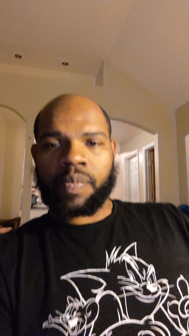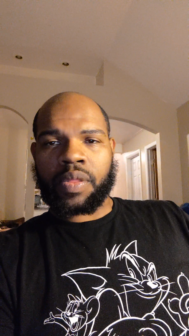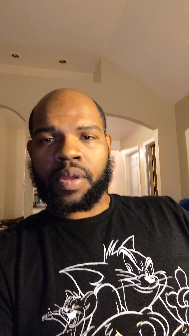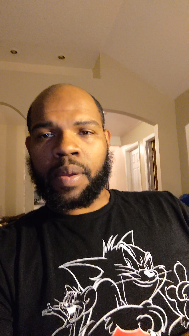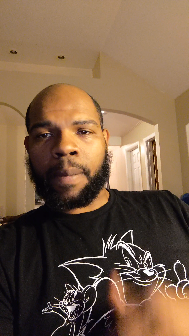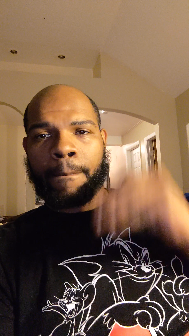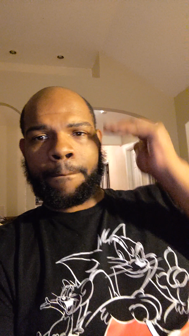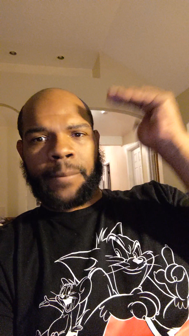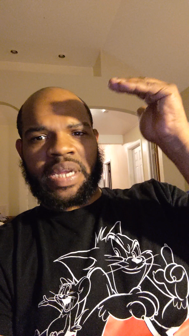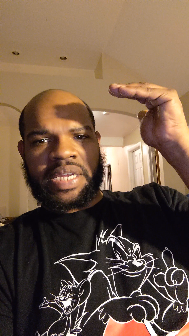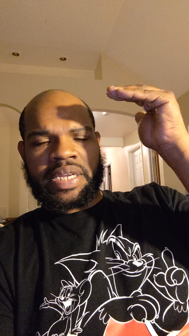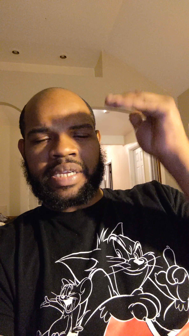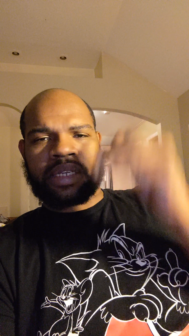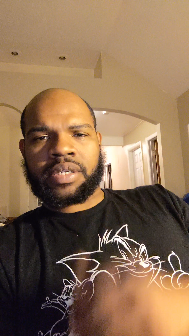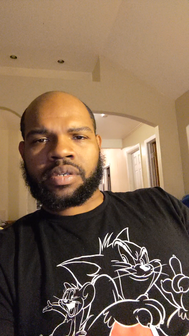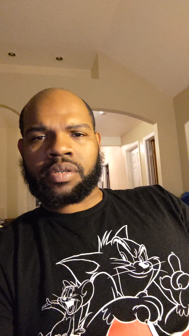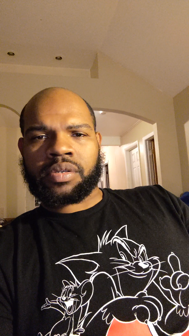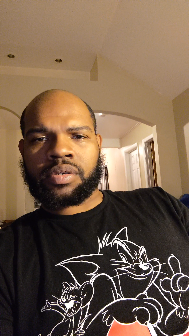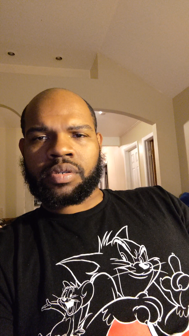big